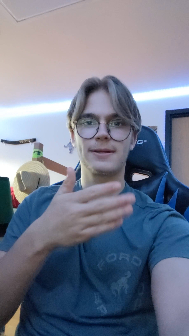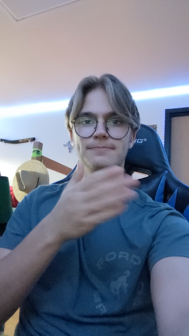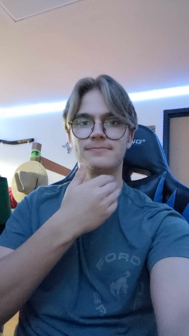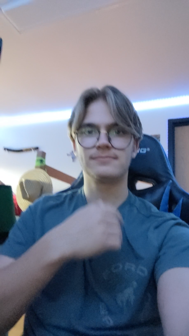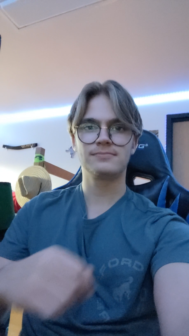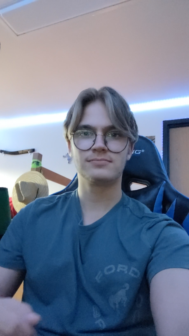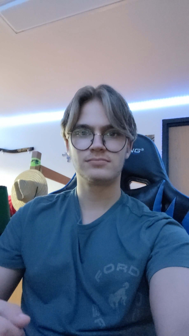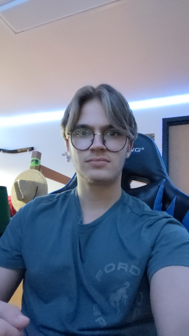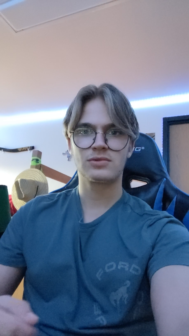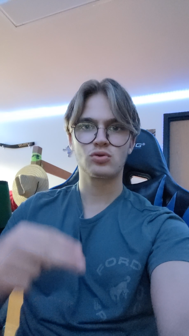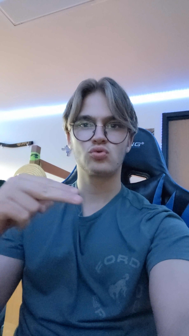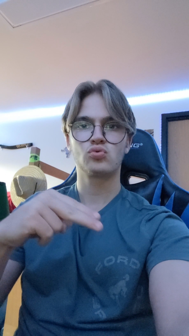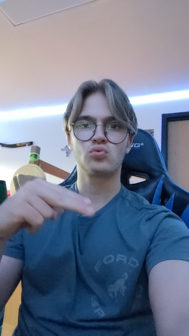nurse